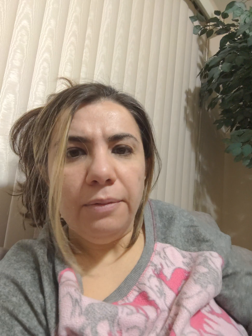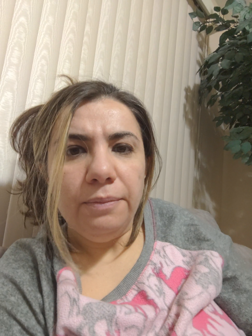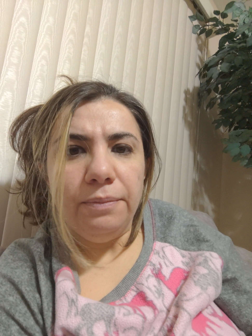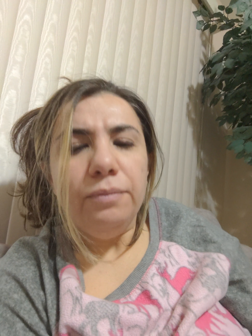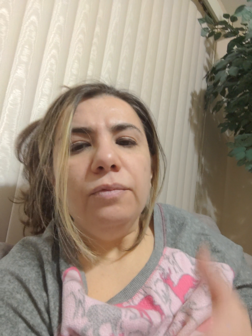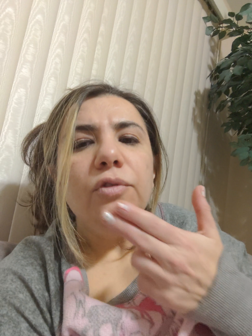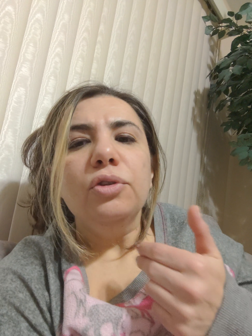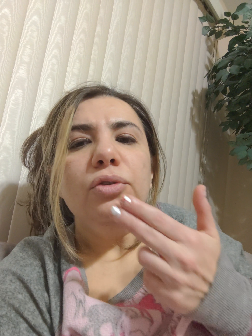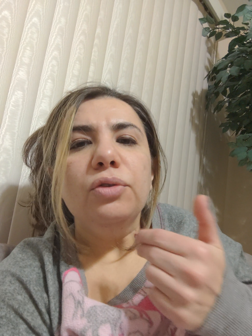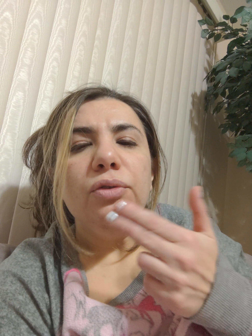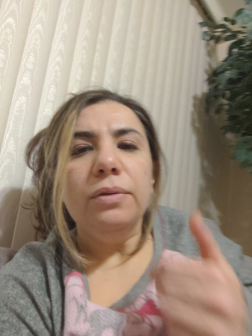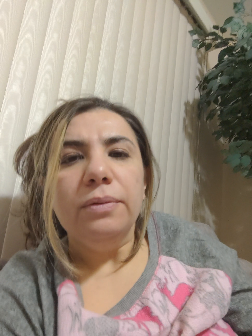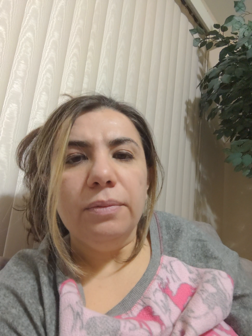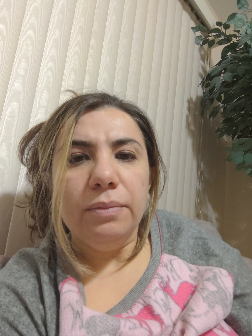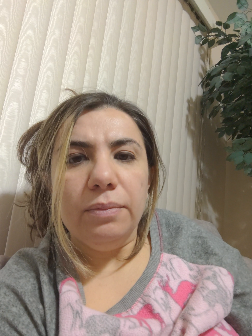cute